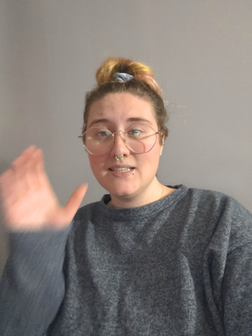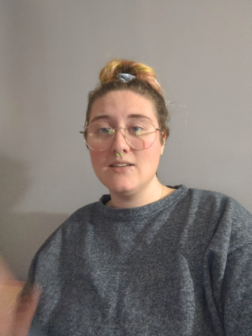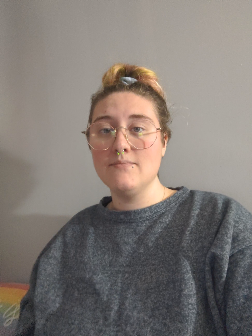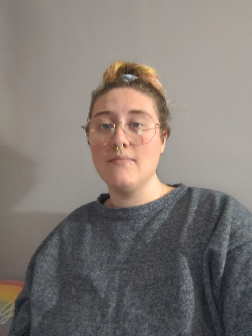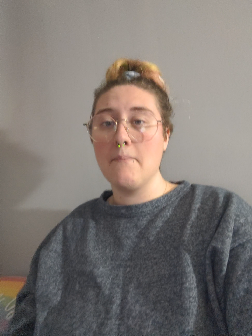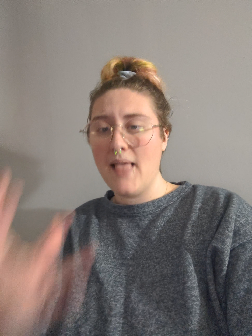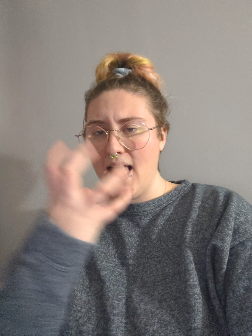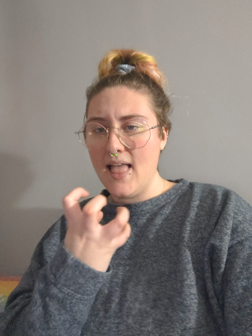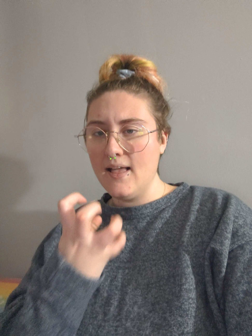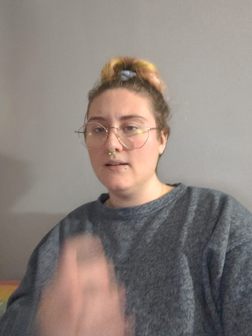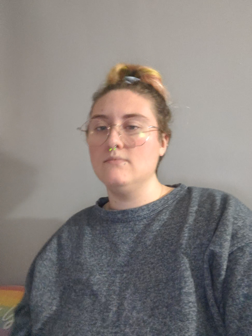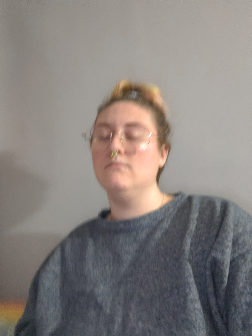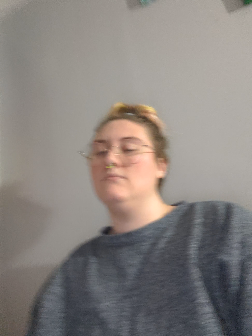mad